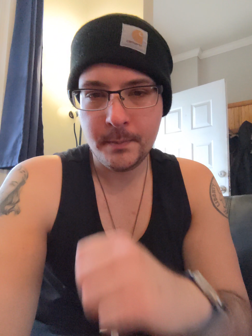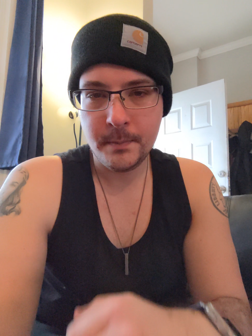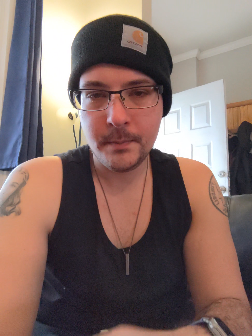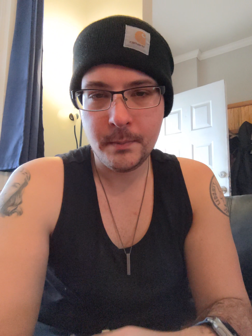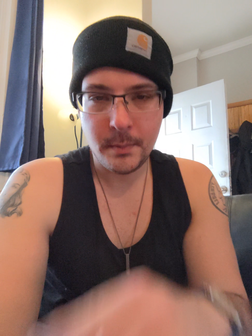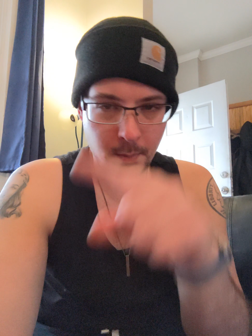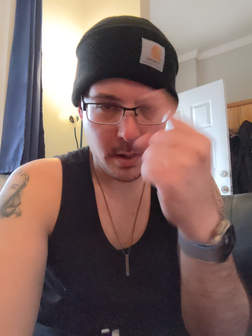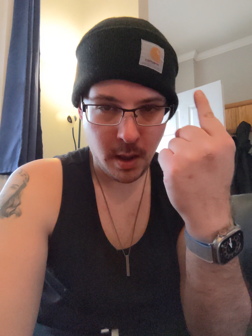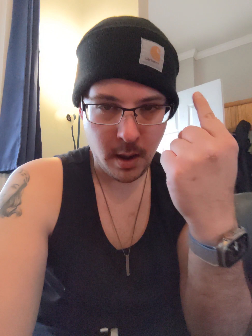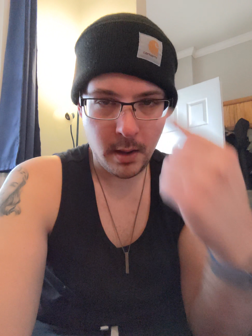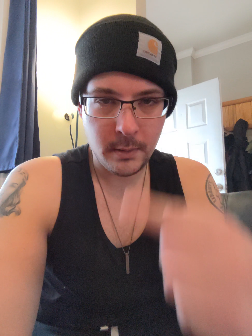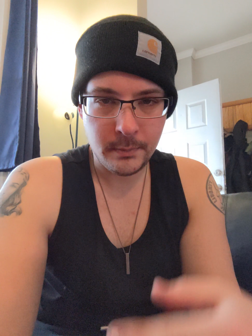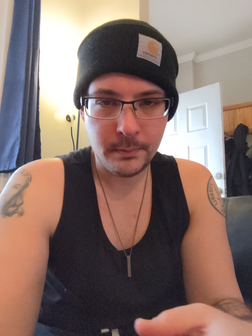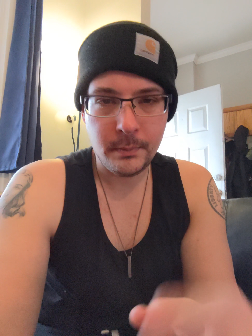black